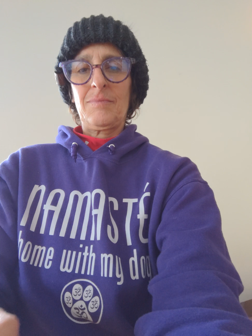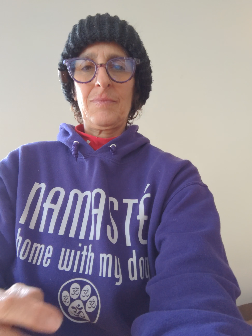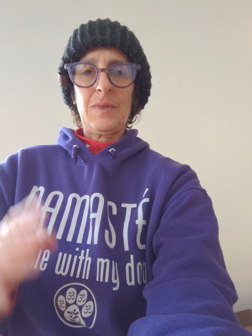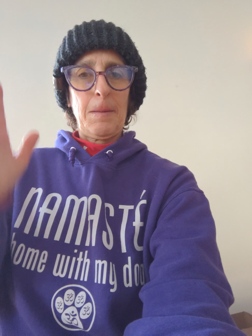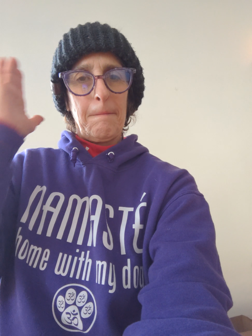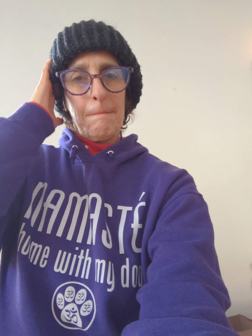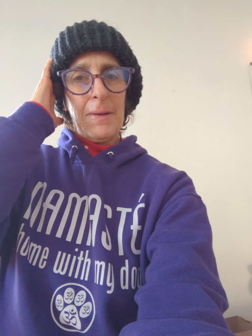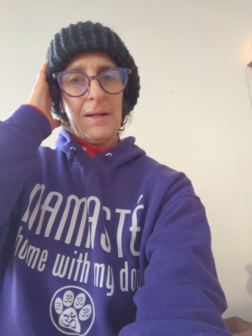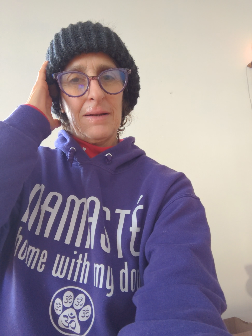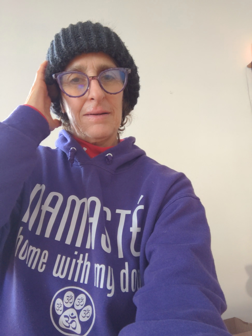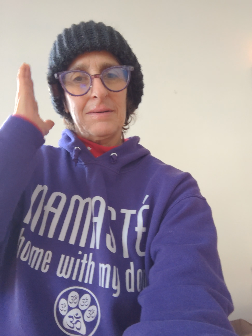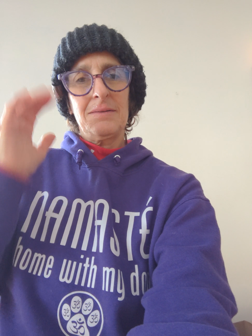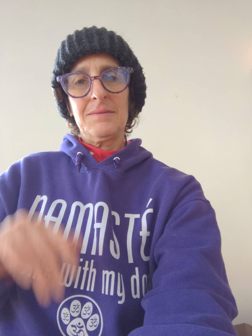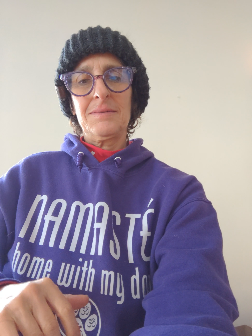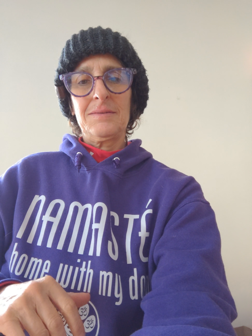bed